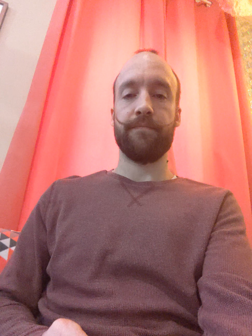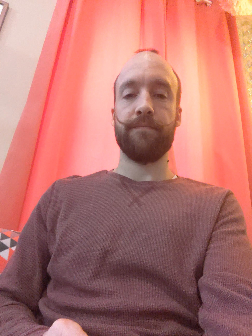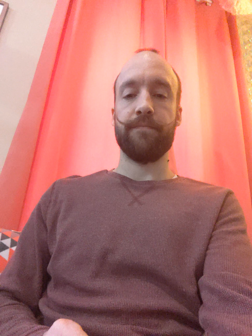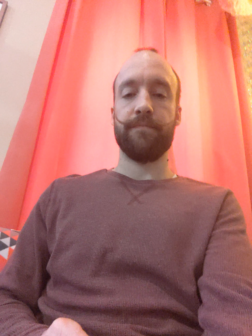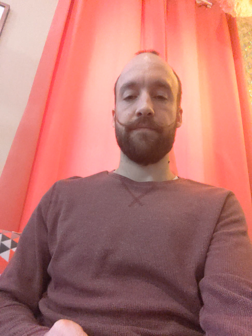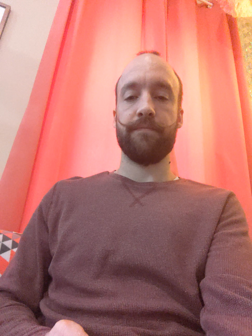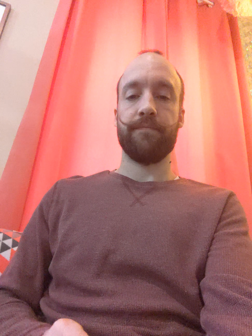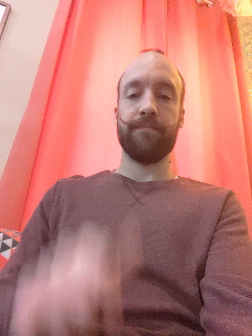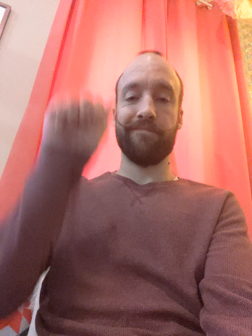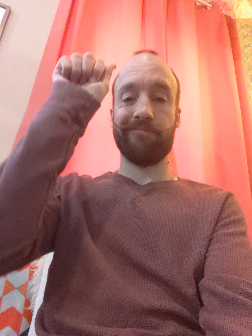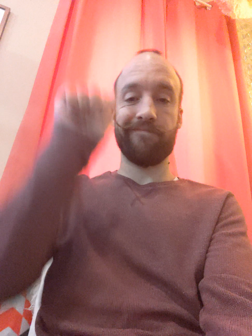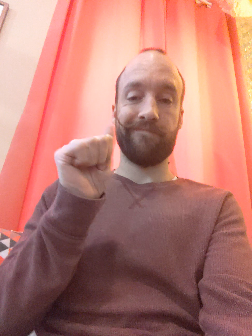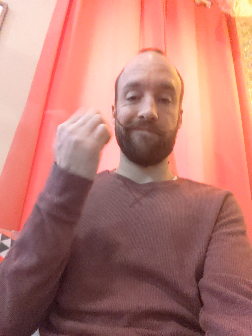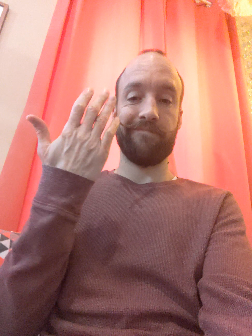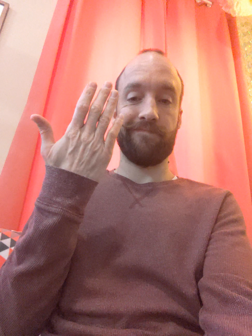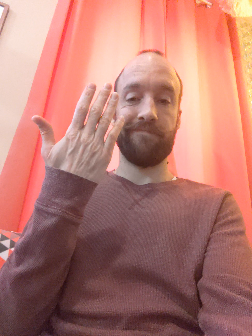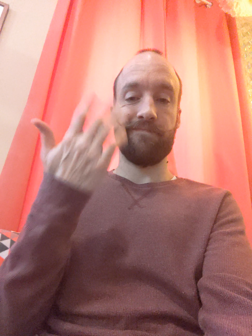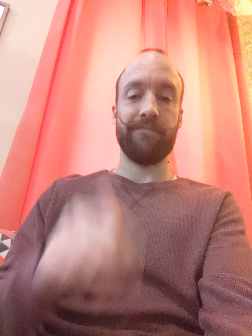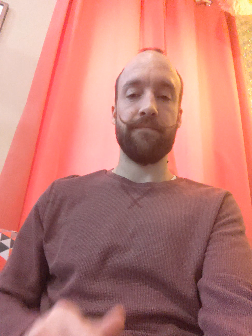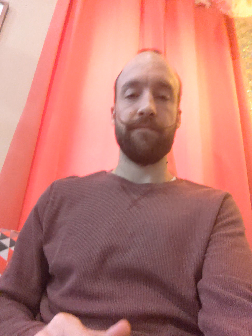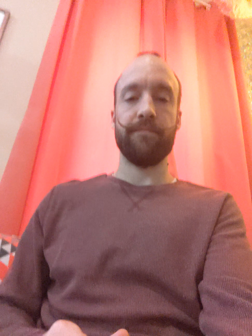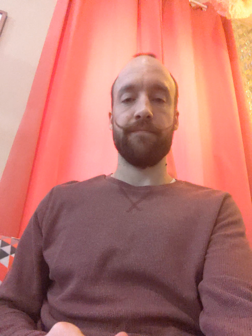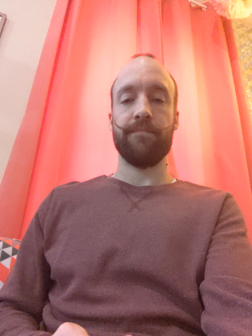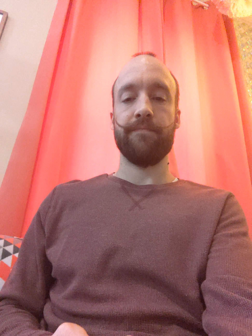mitten